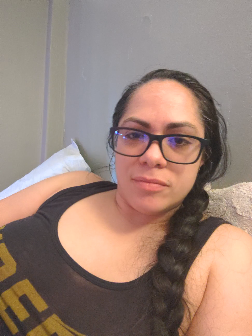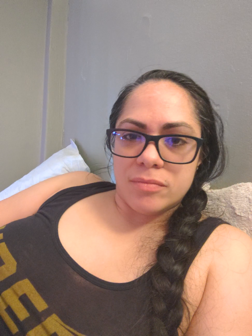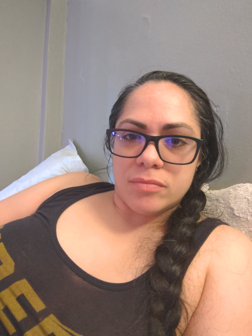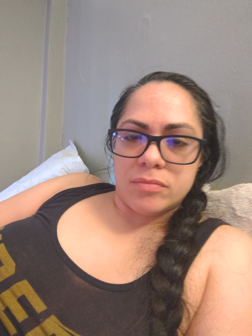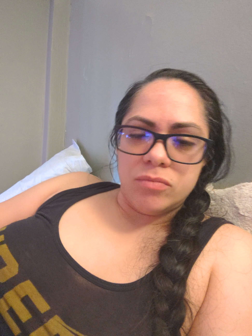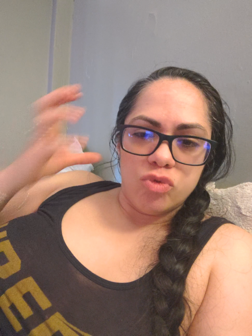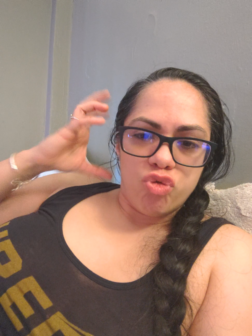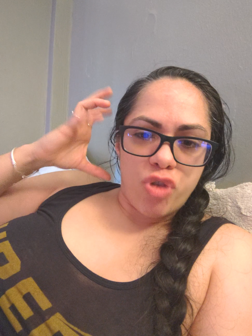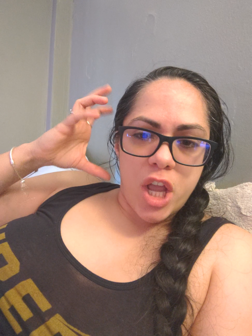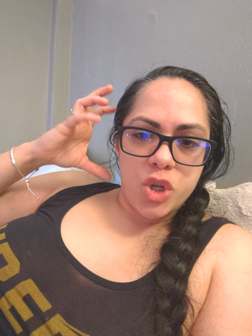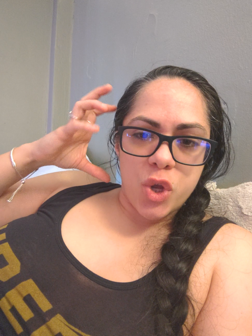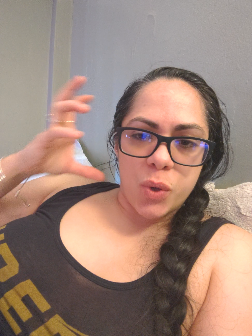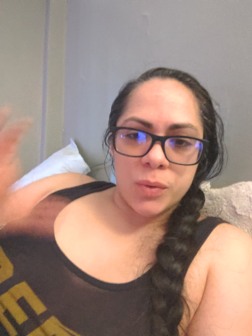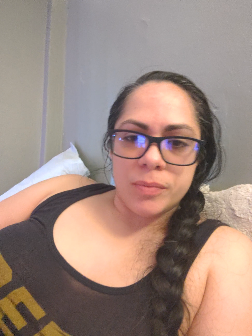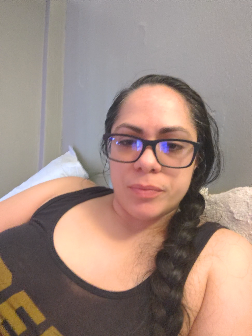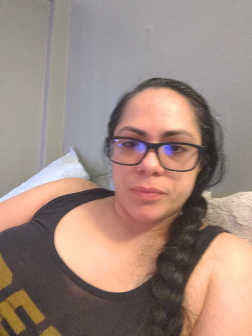radio